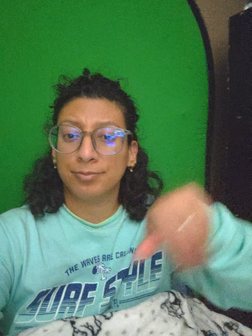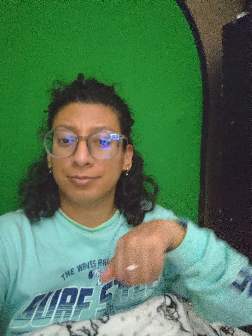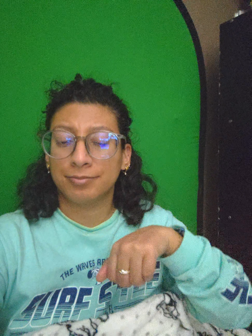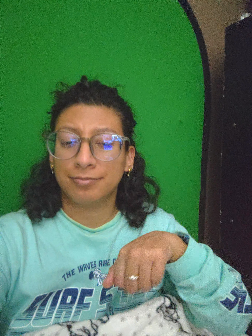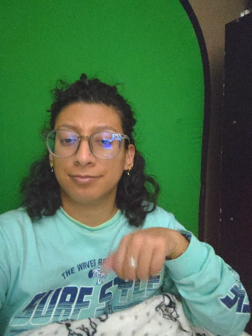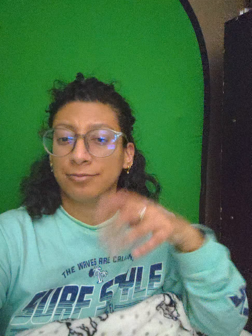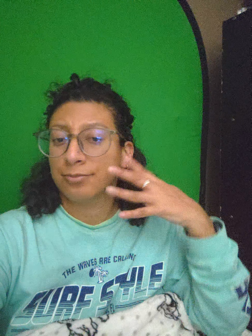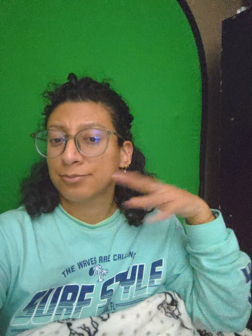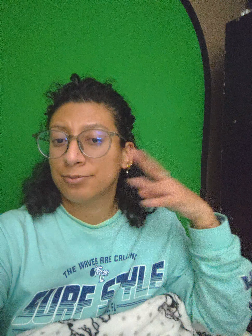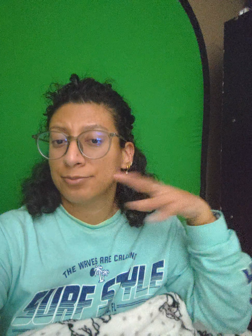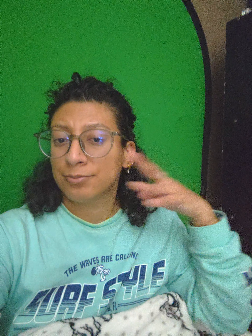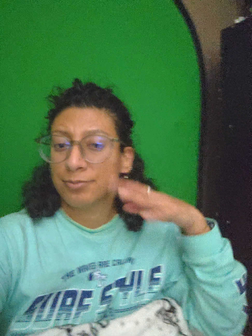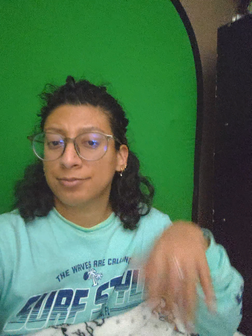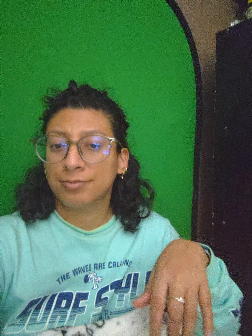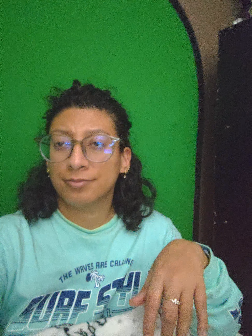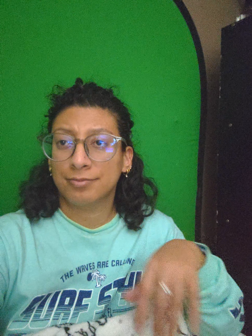noisy